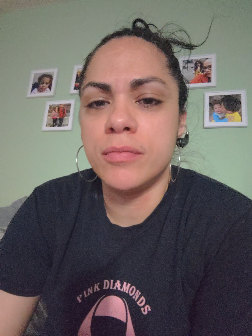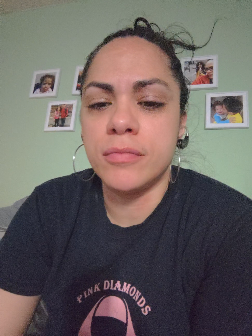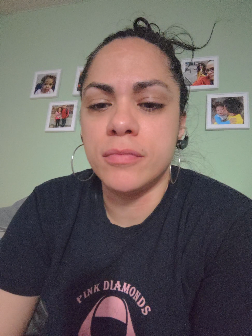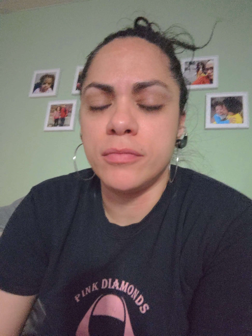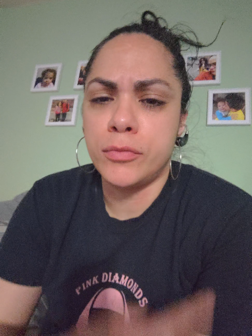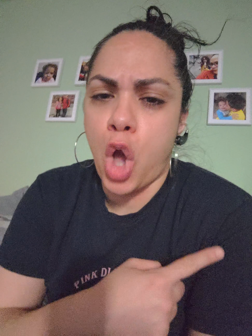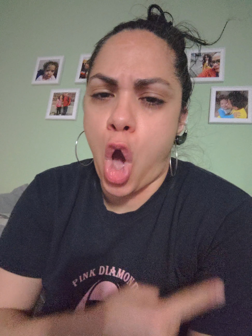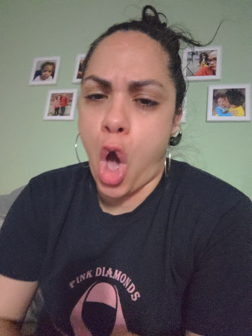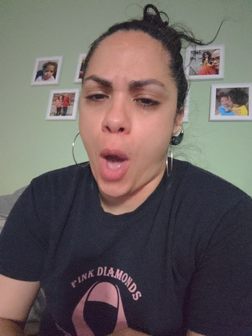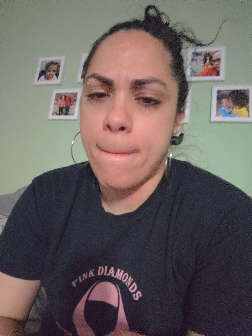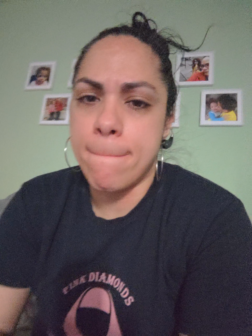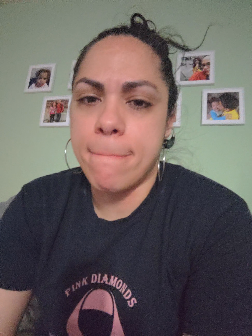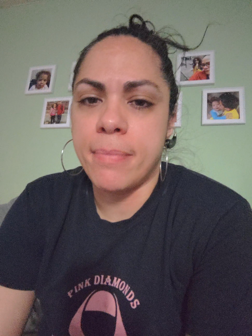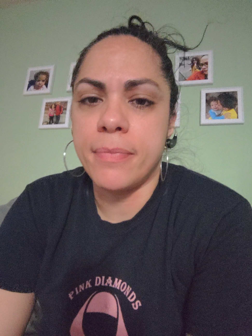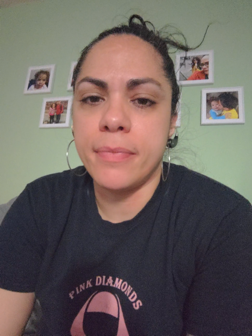arm